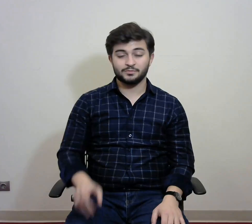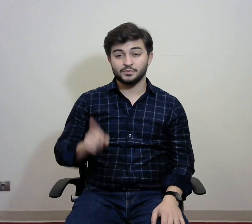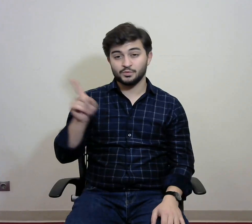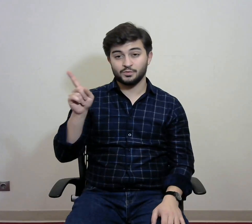orda